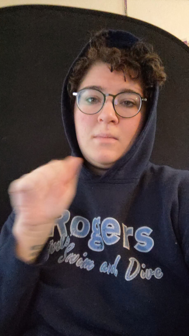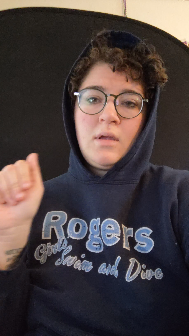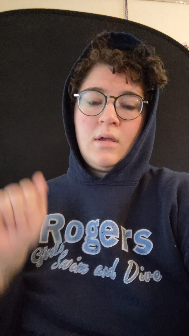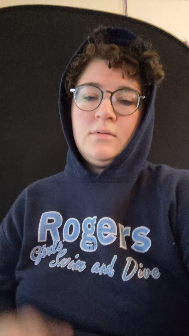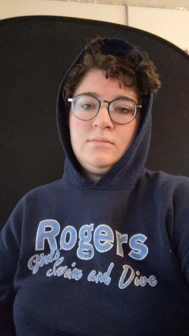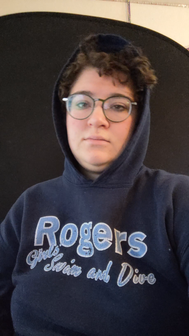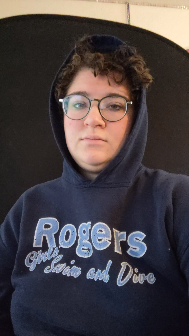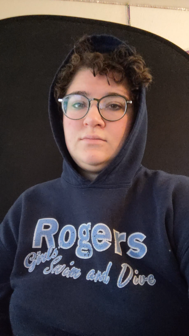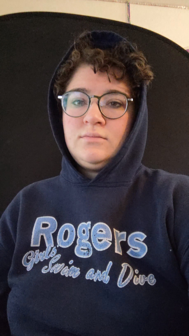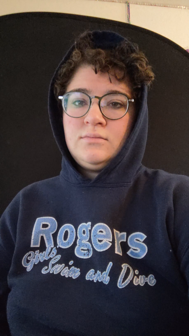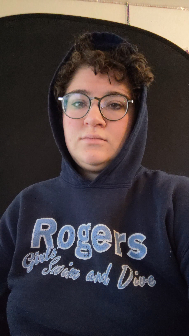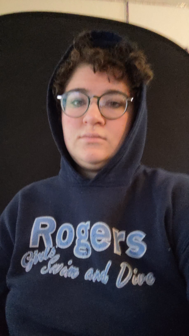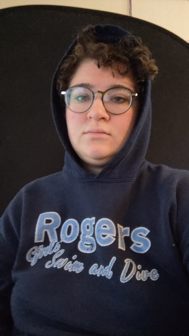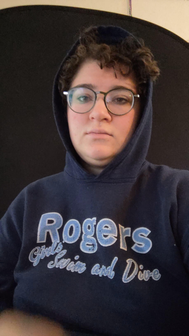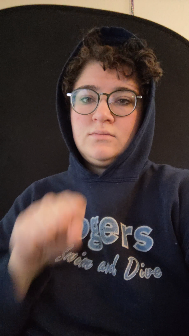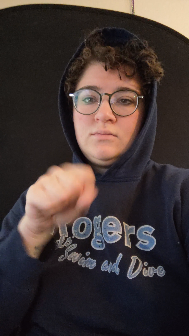break